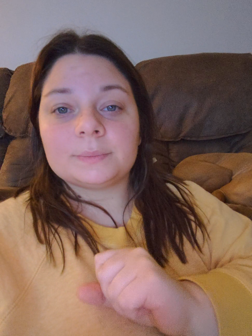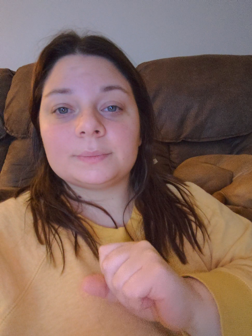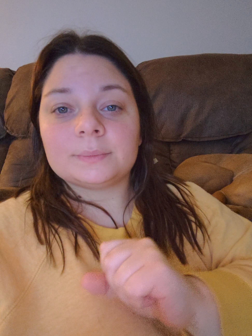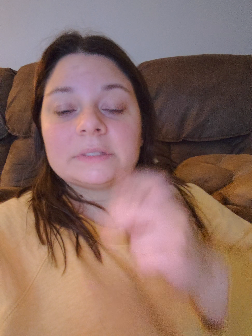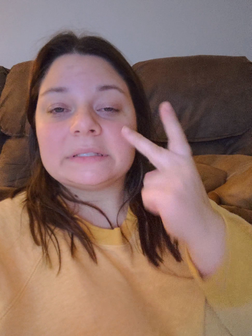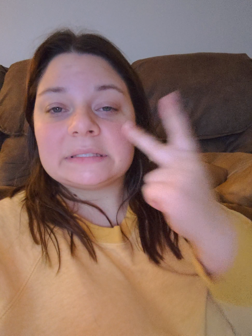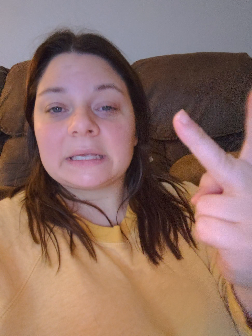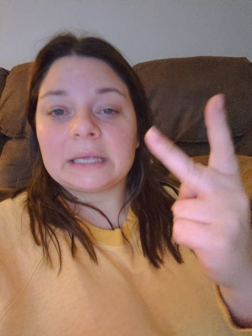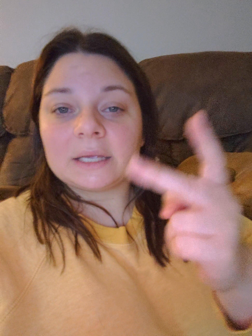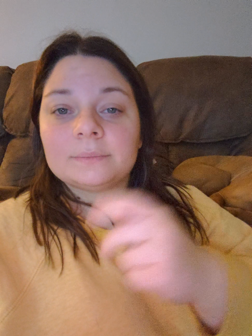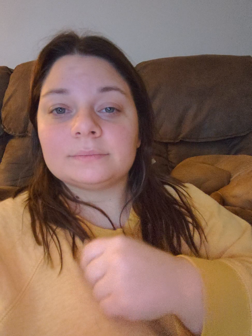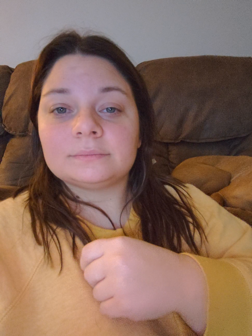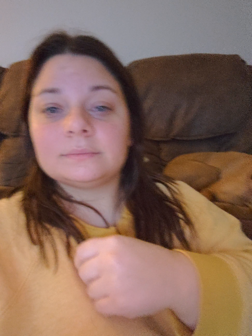see